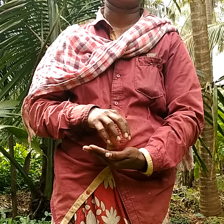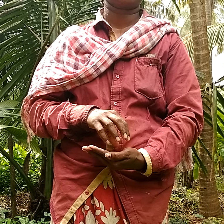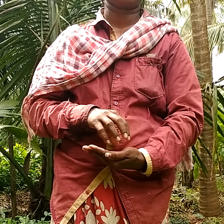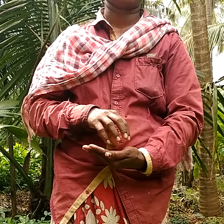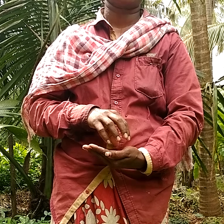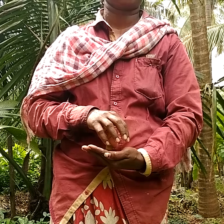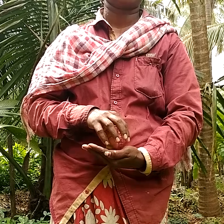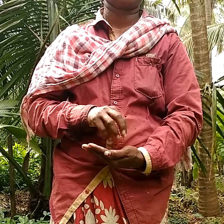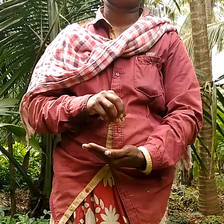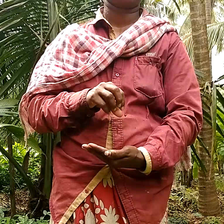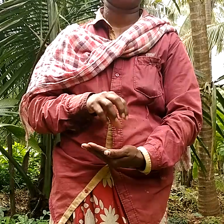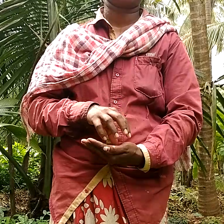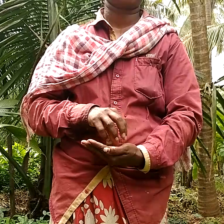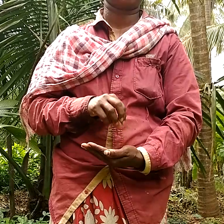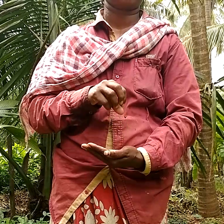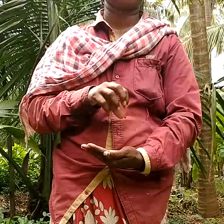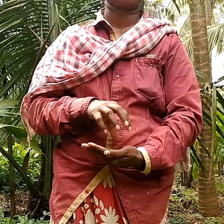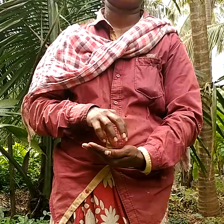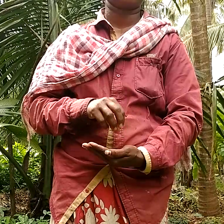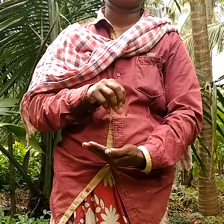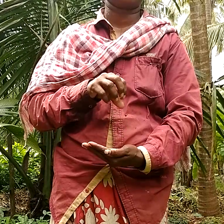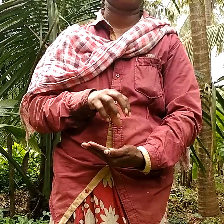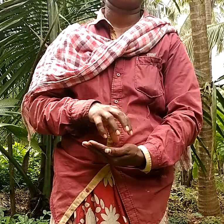Rice